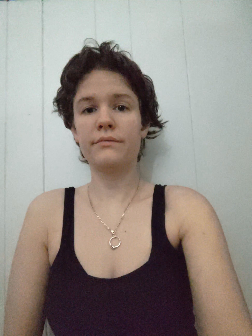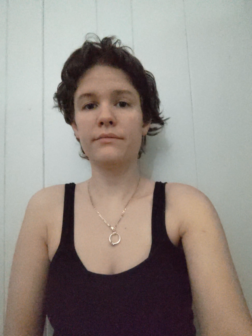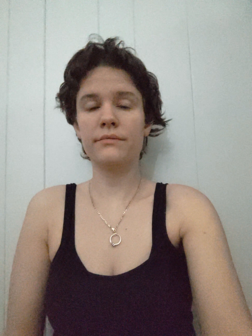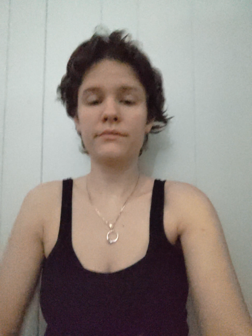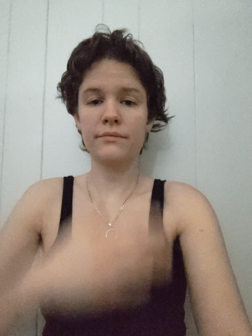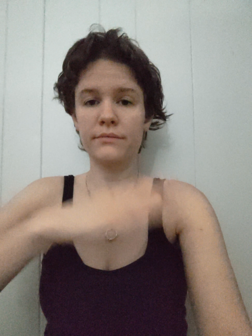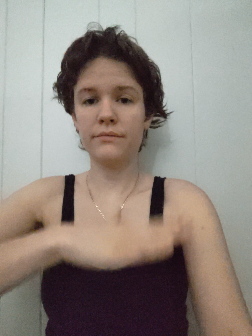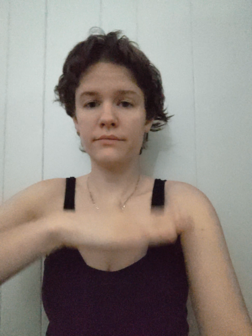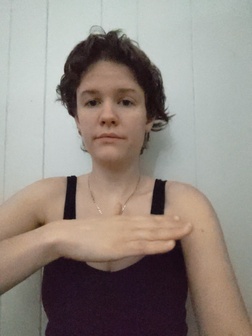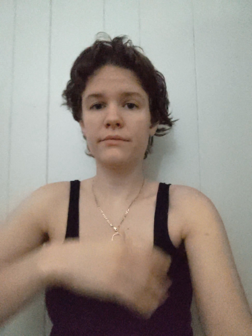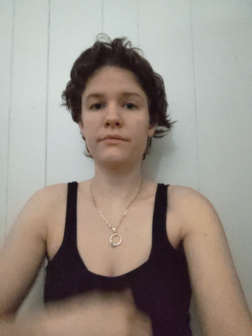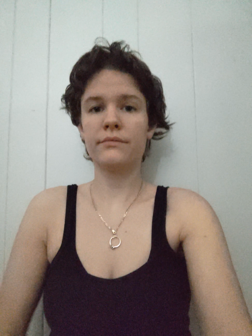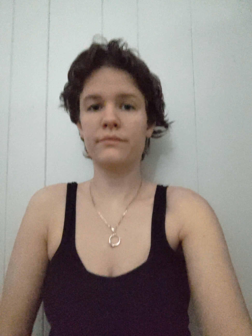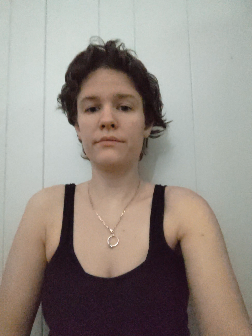table